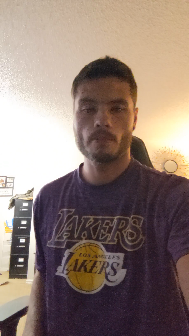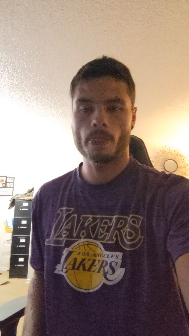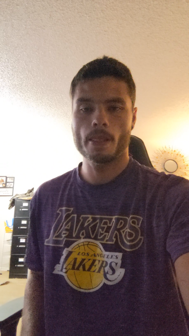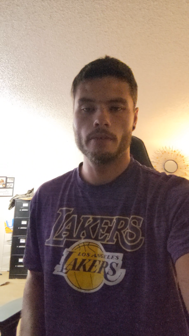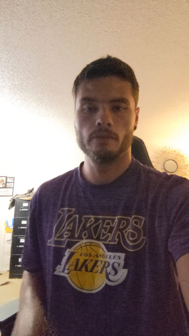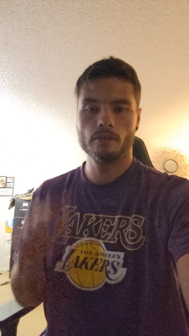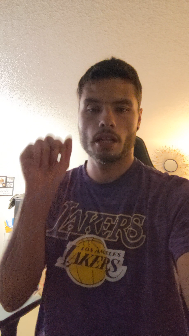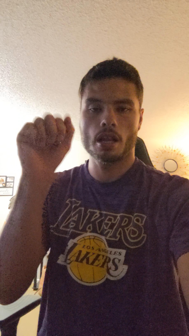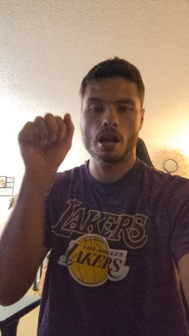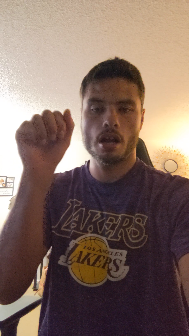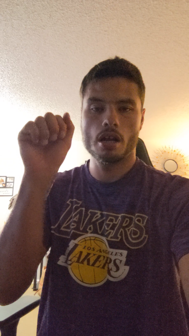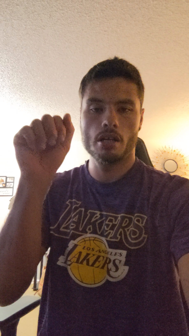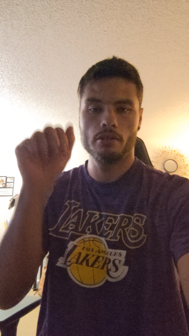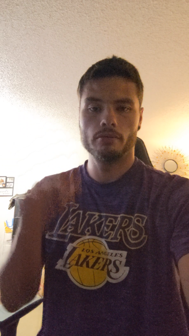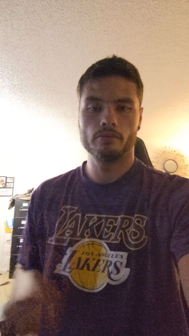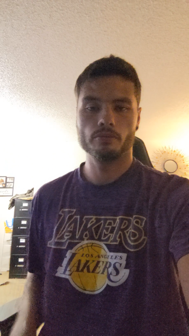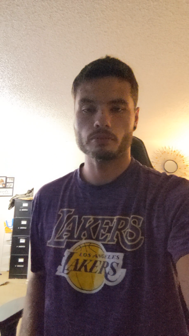knock